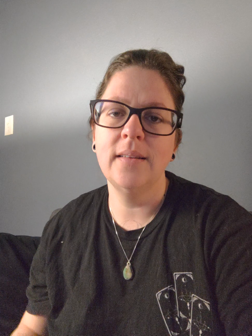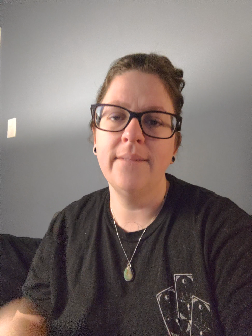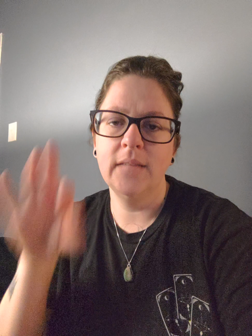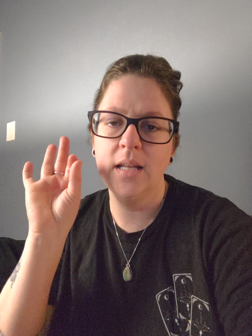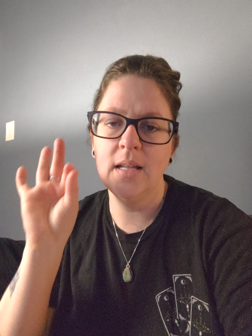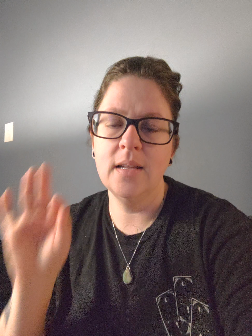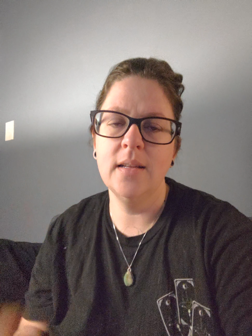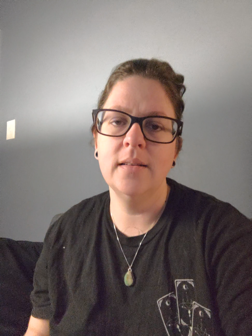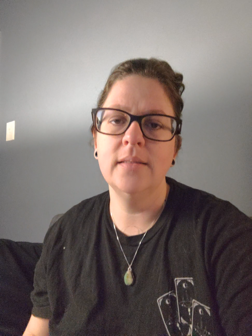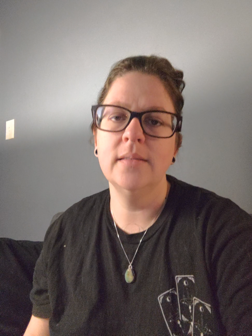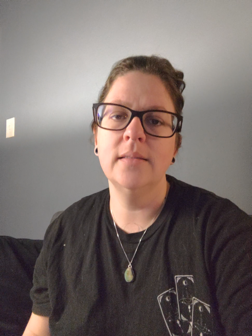find